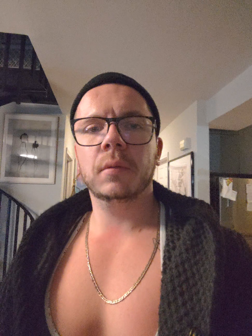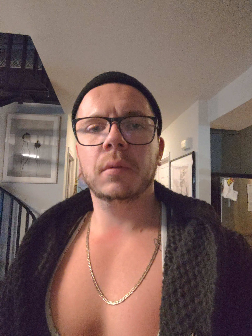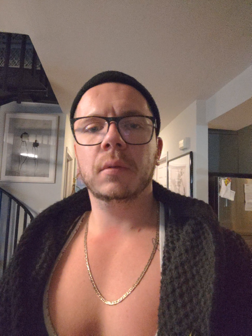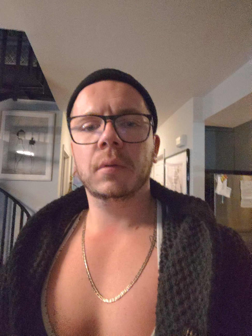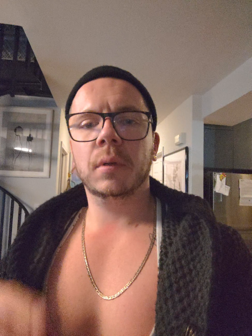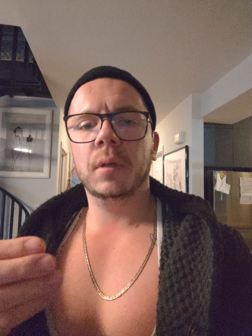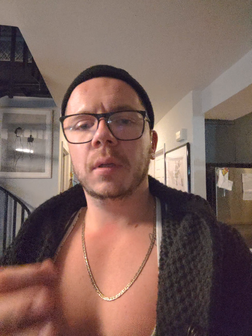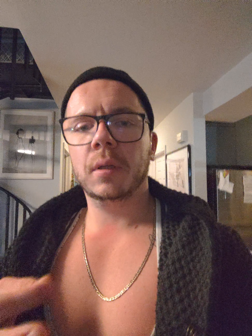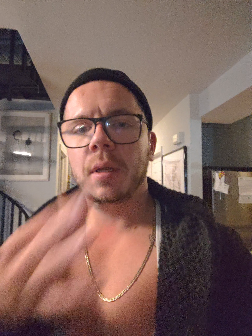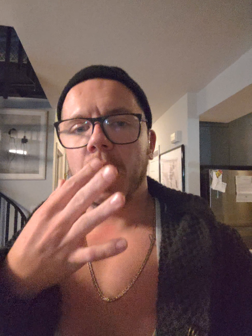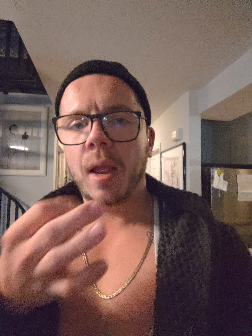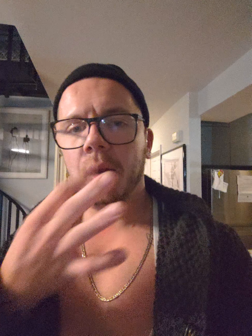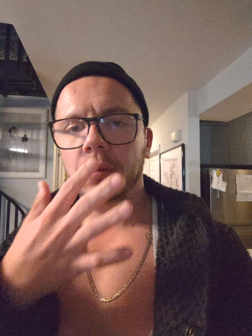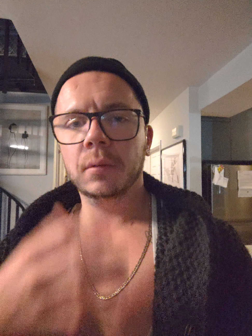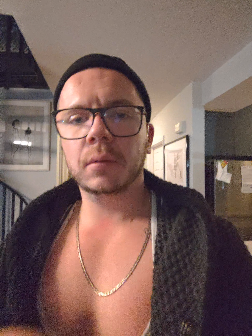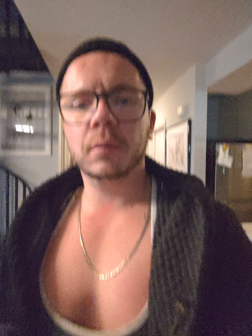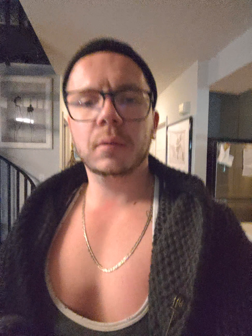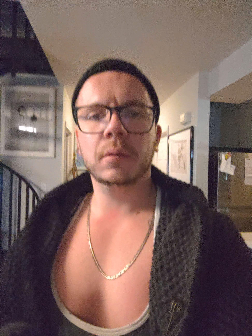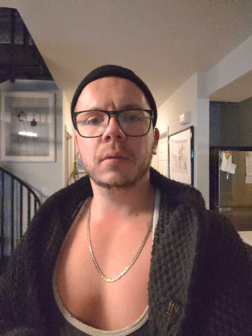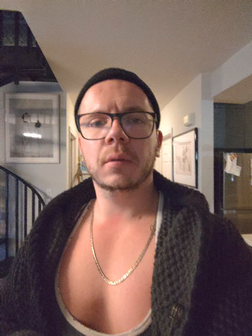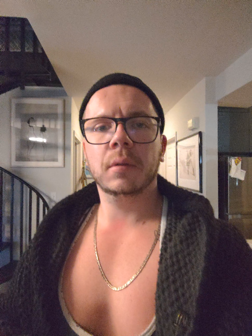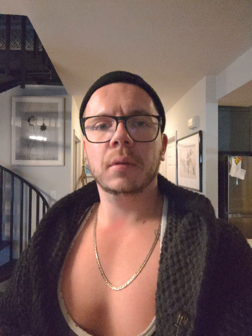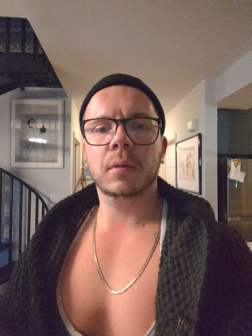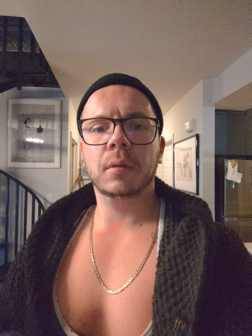snack